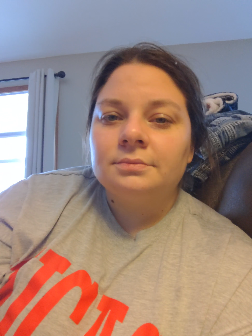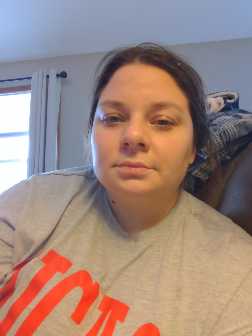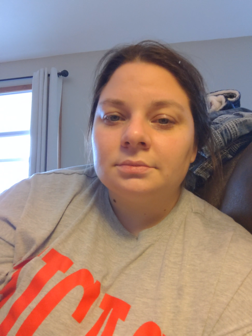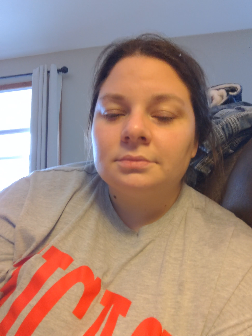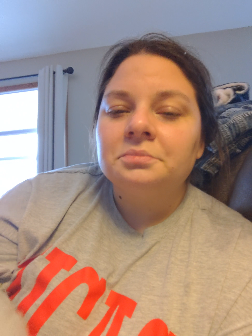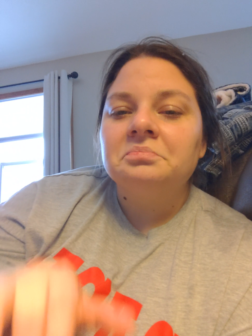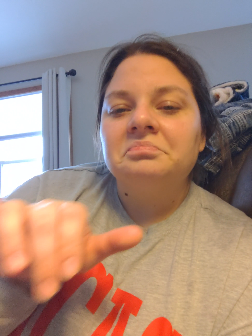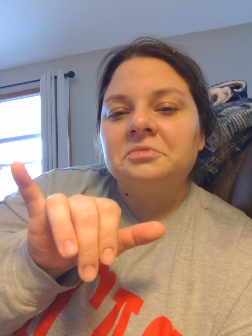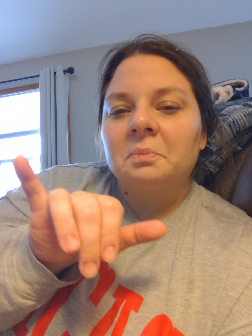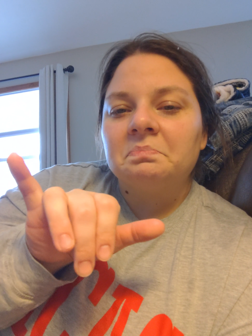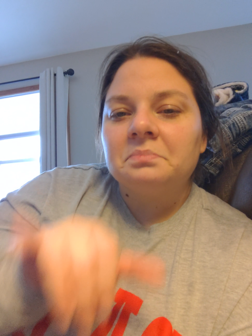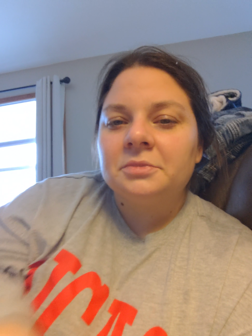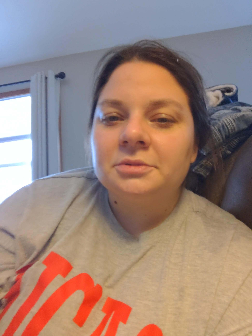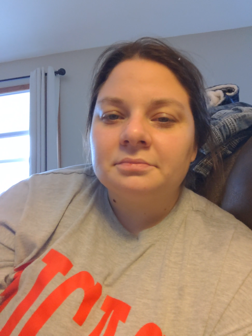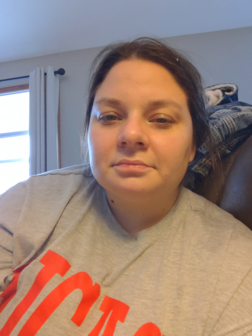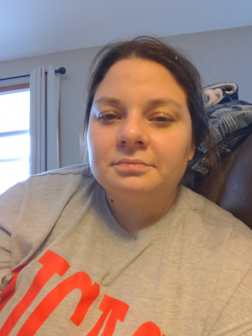same